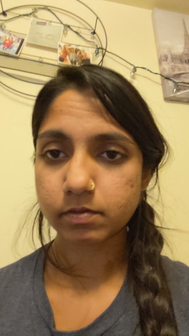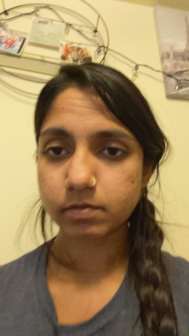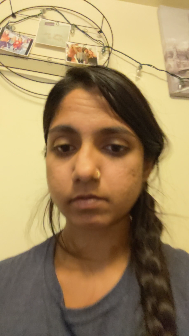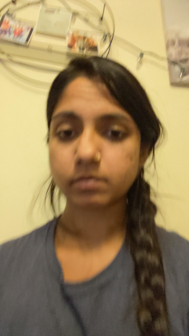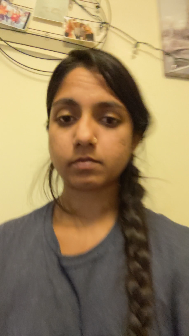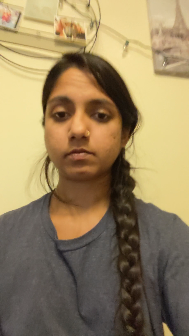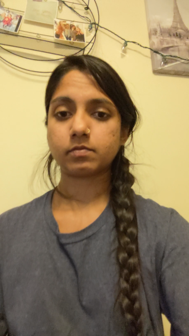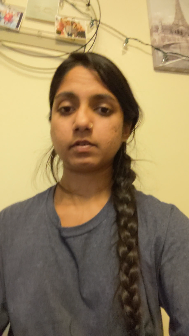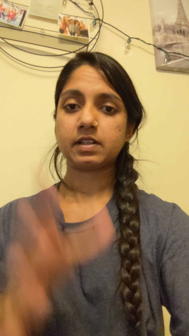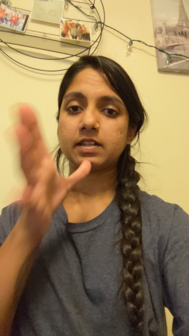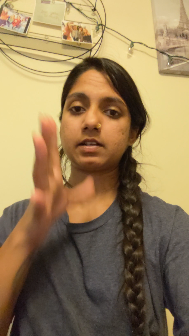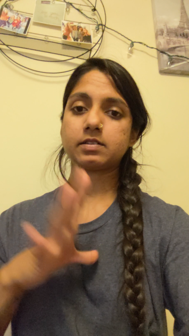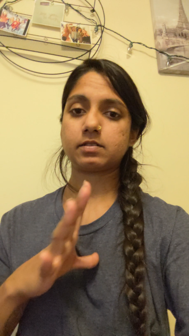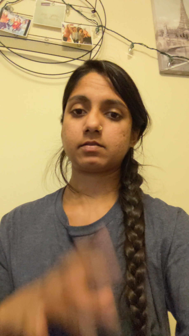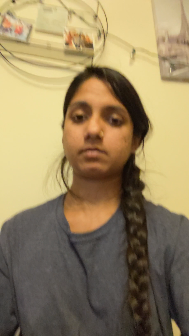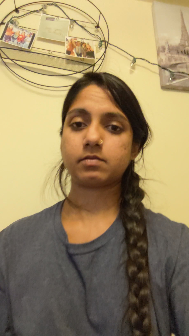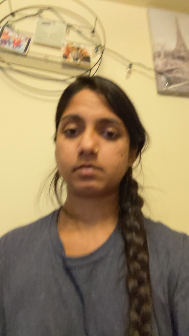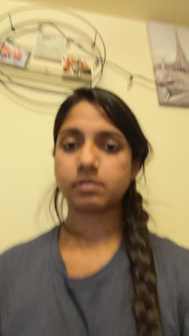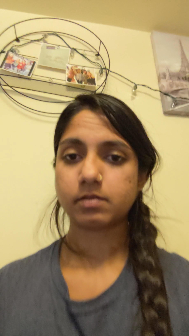lady